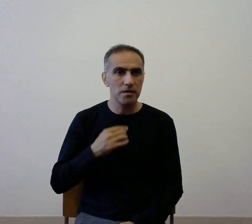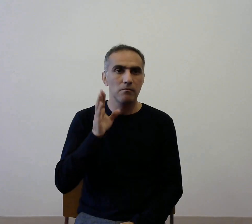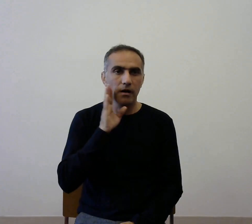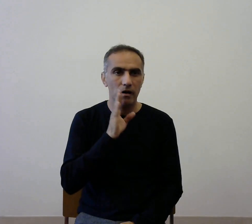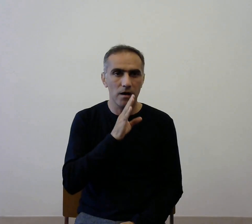ana